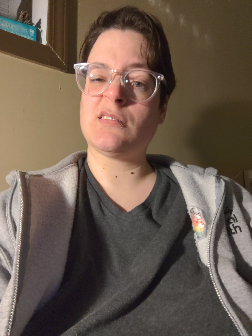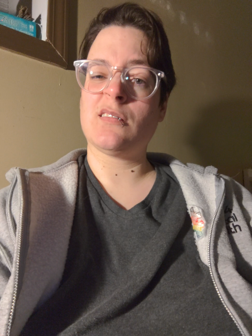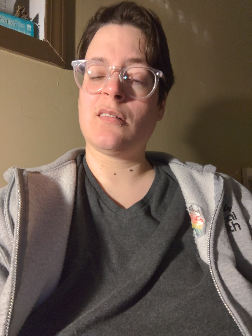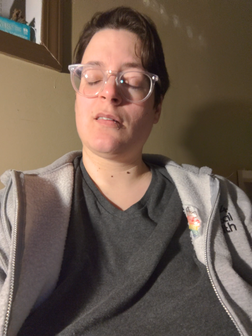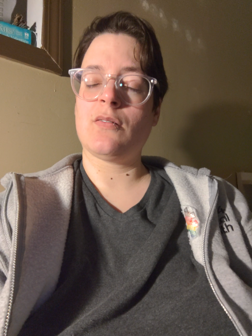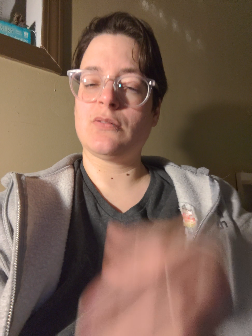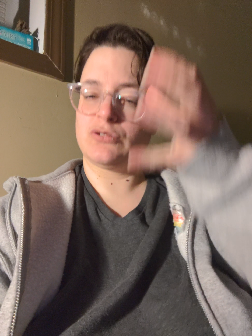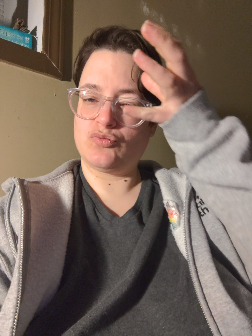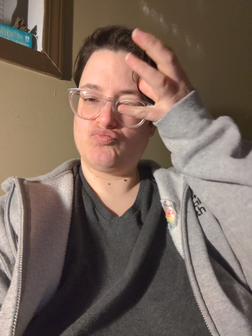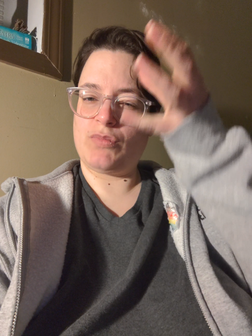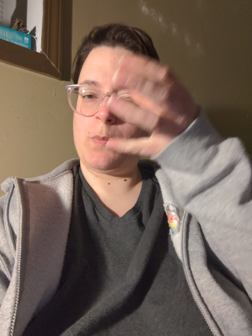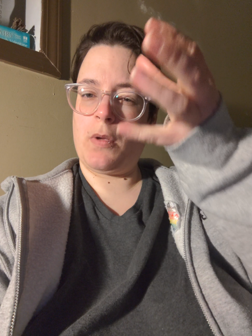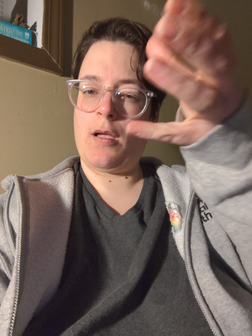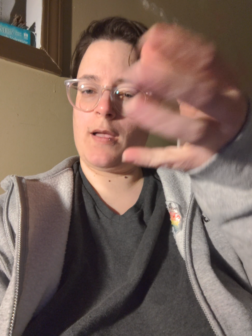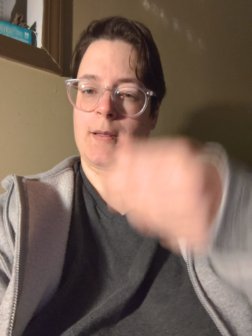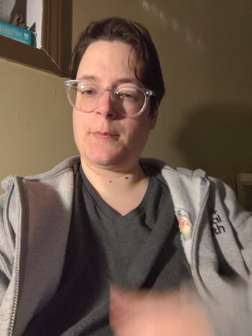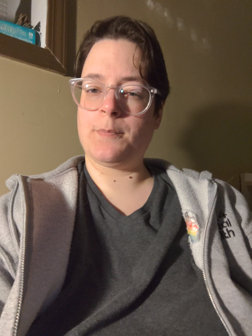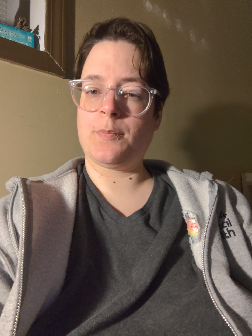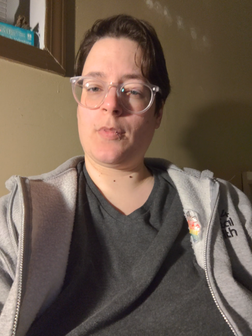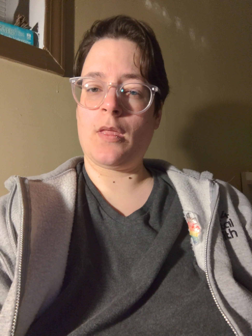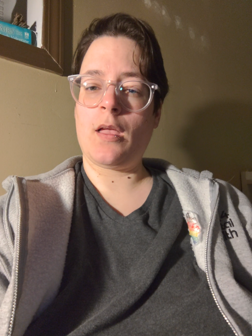grandpa